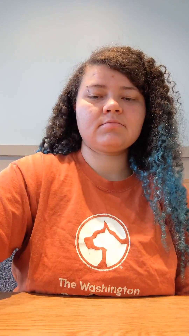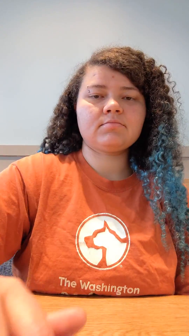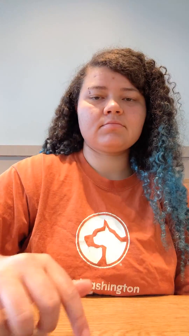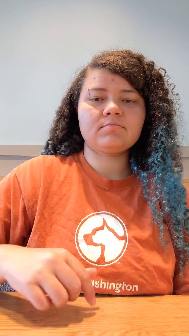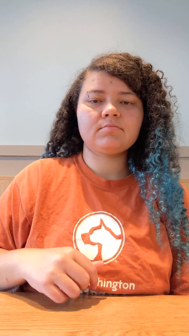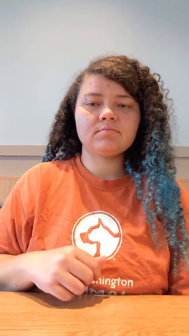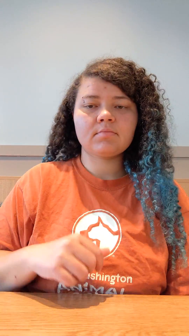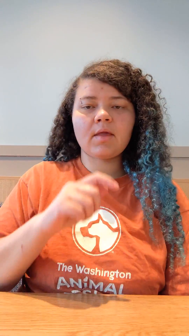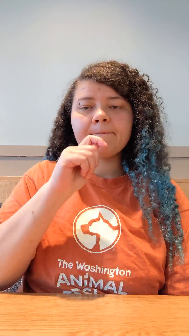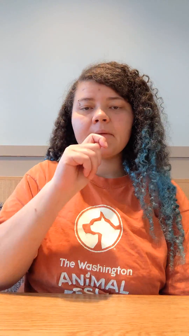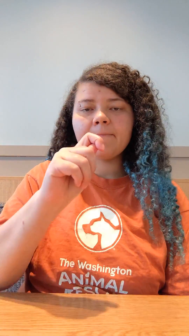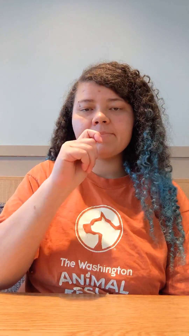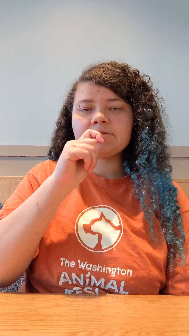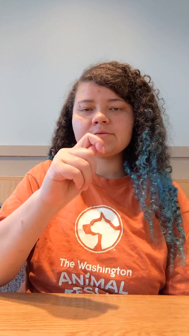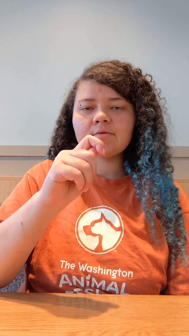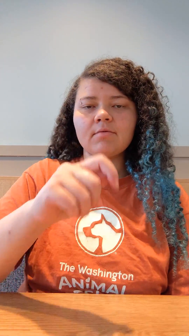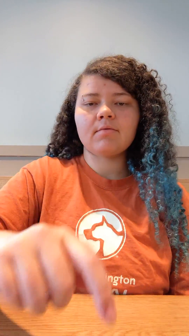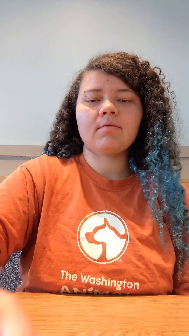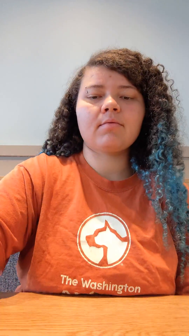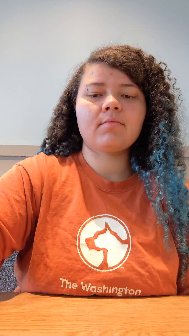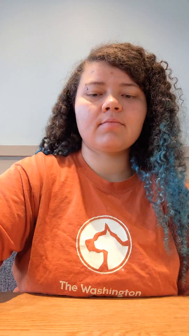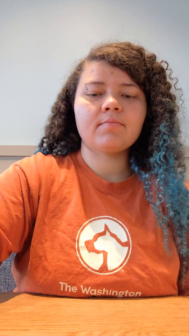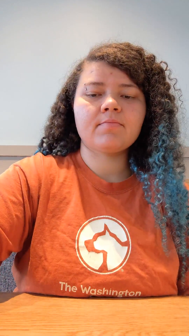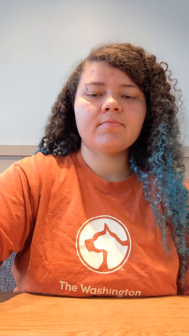popsicle